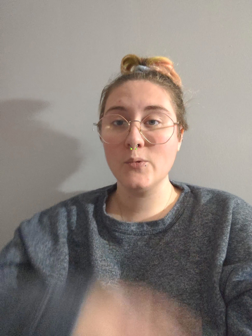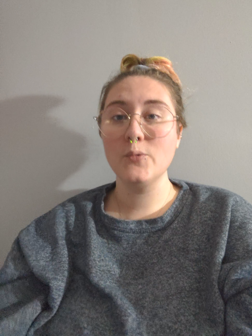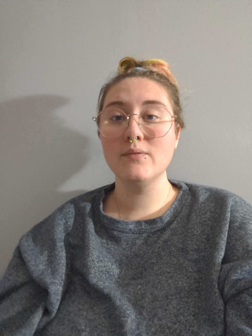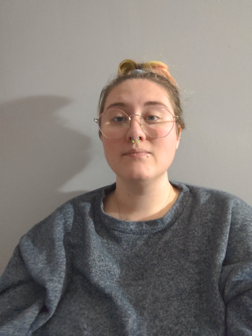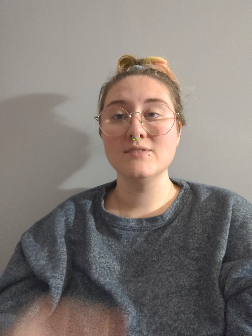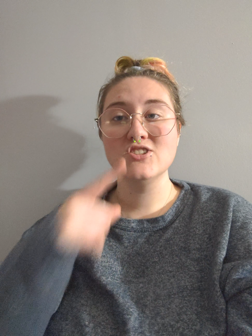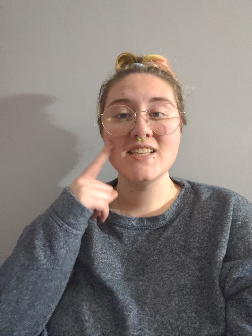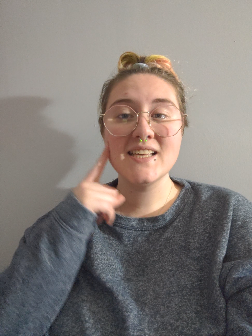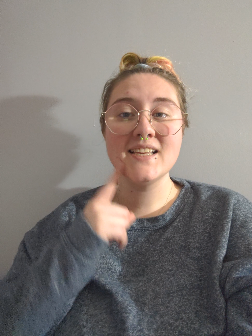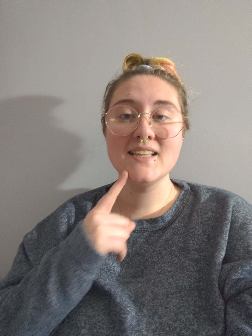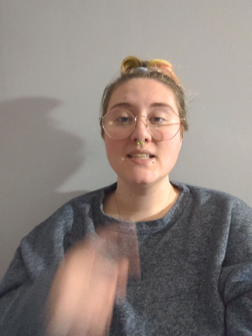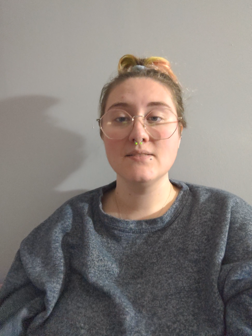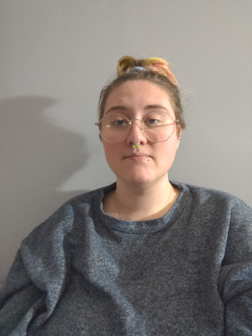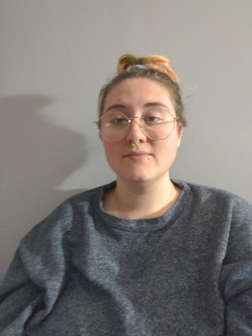cheek